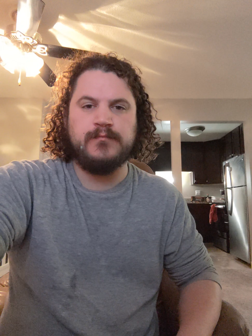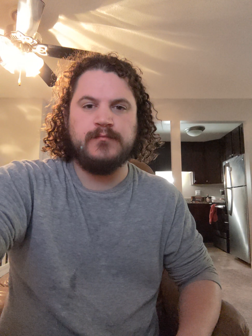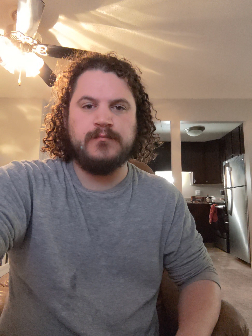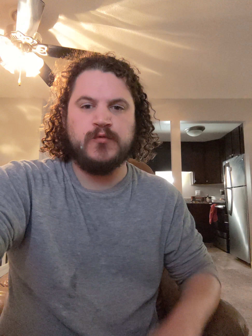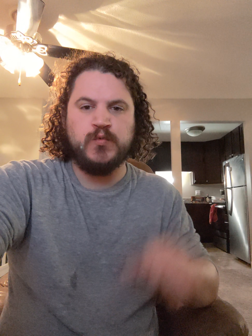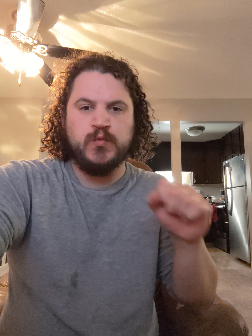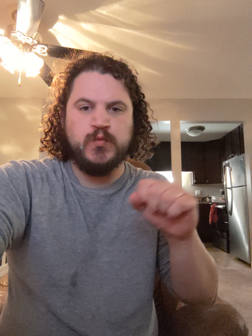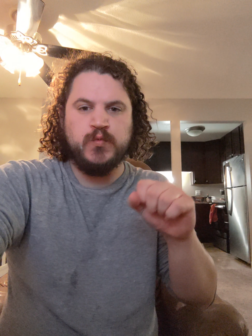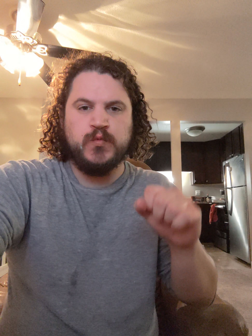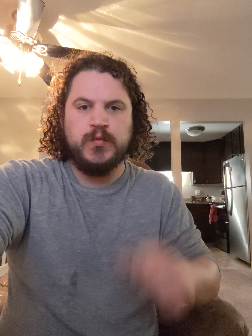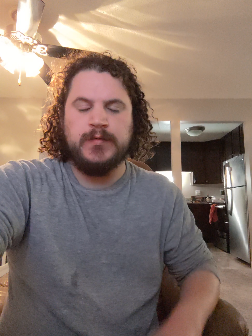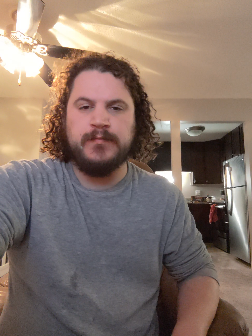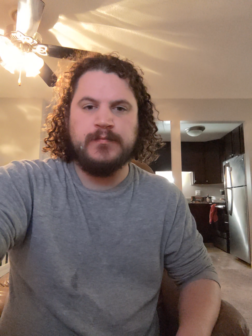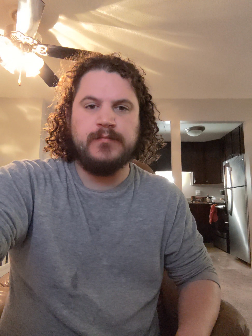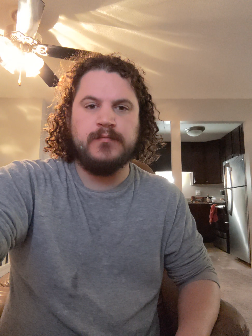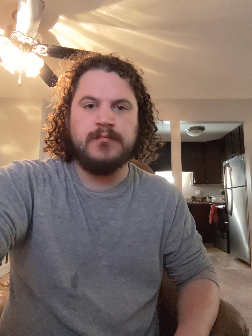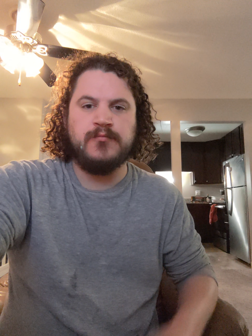shoe